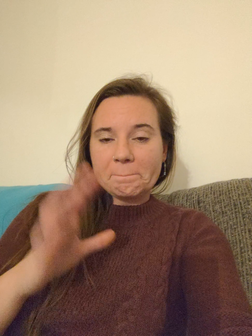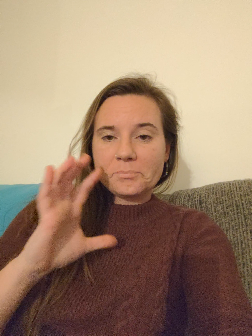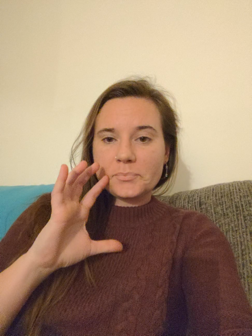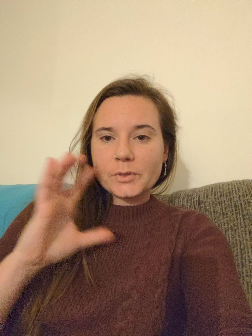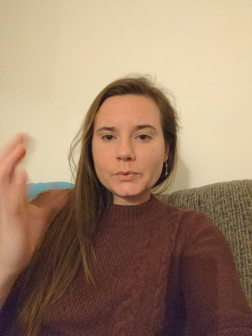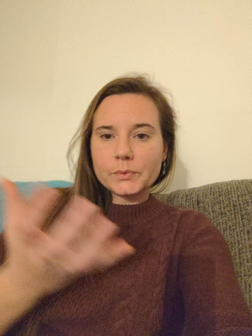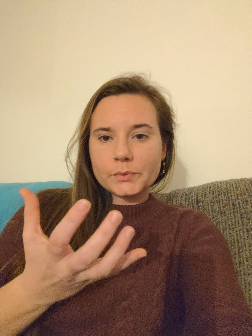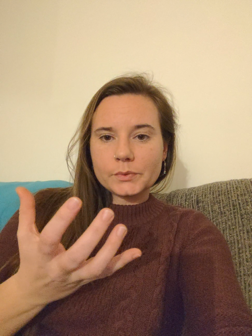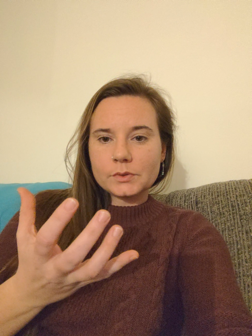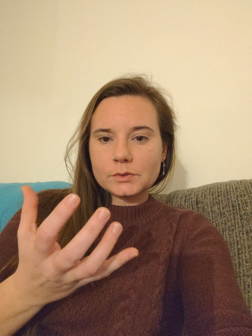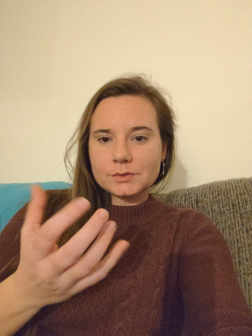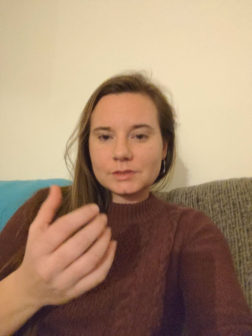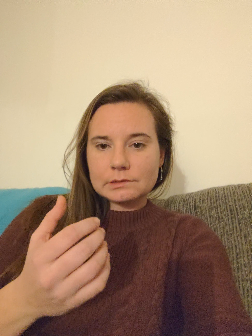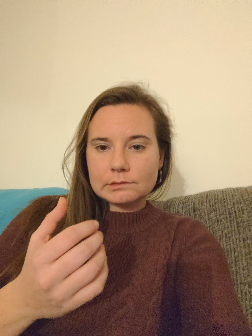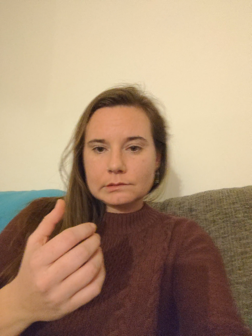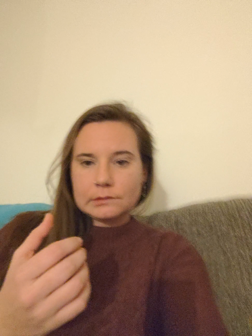balloon